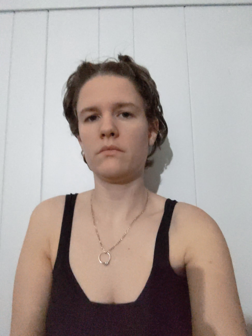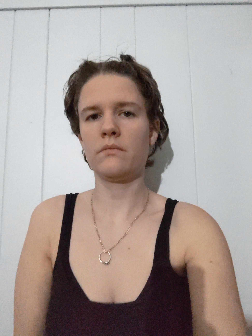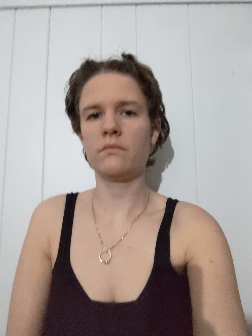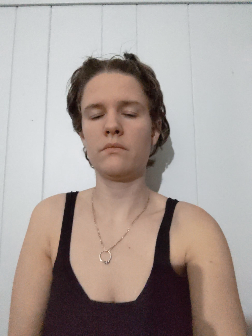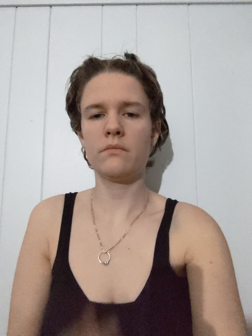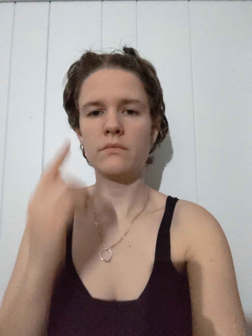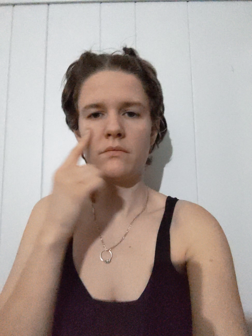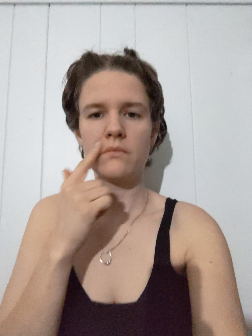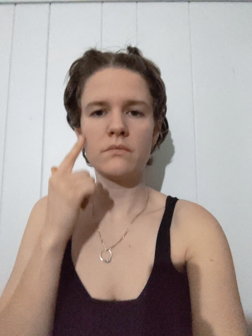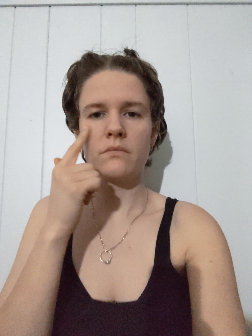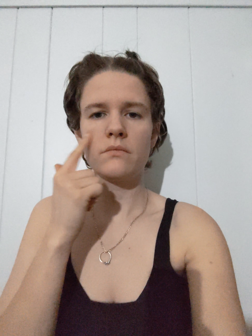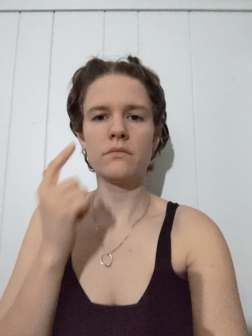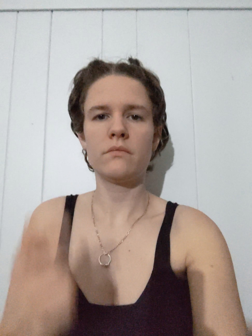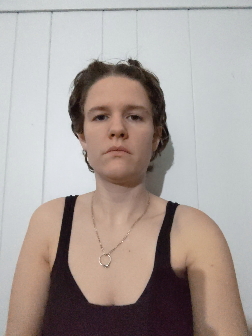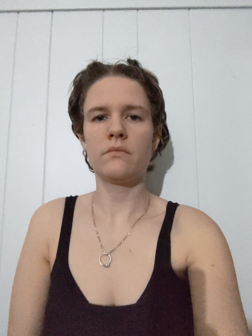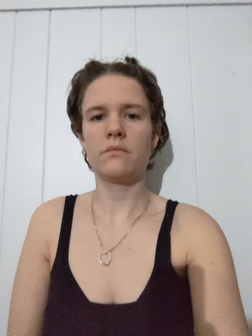cheek